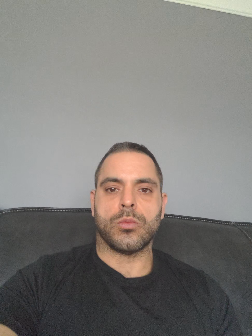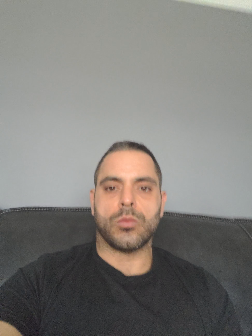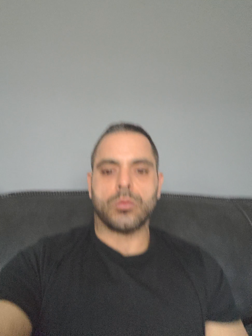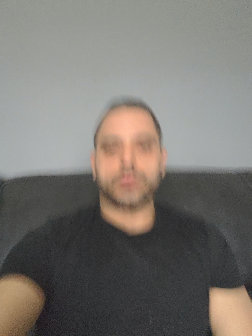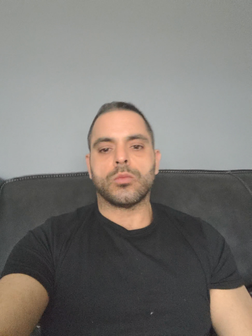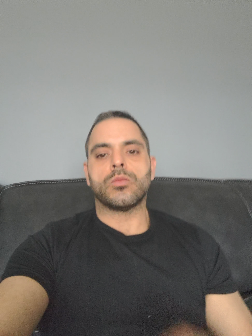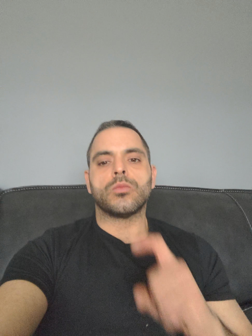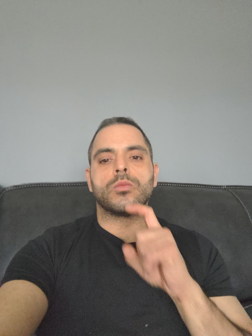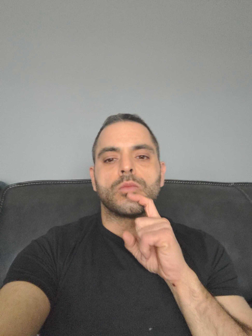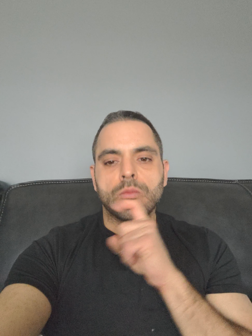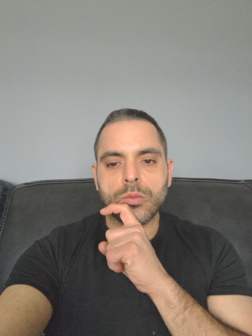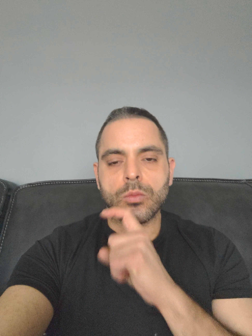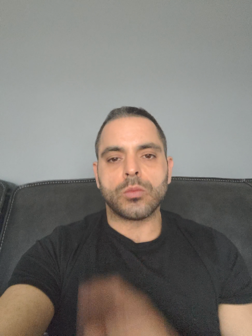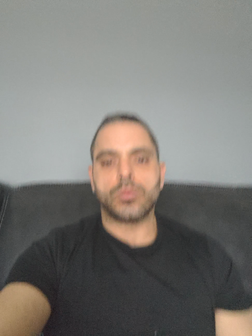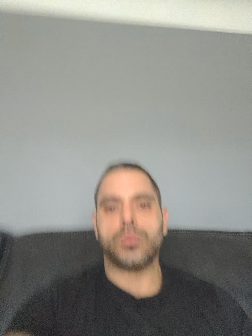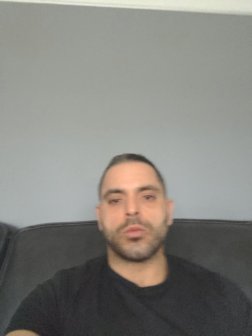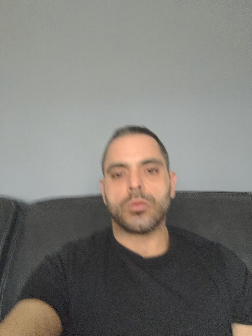cereal